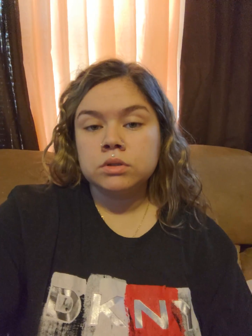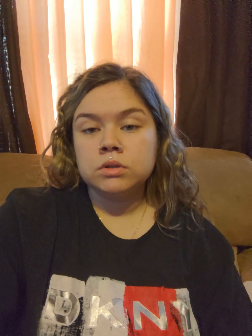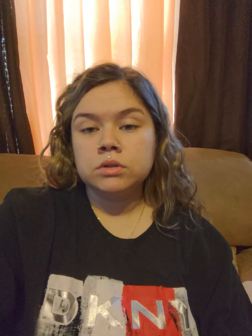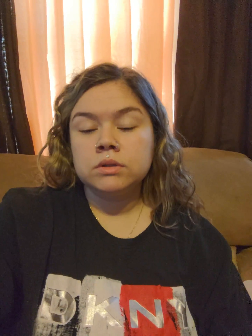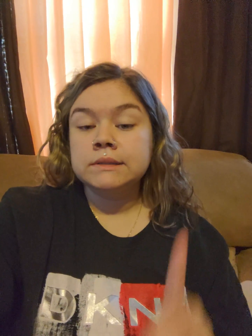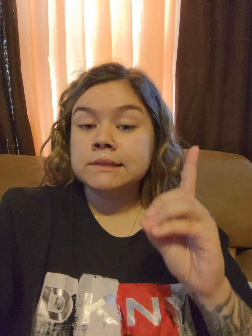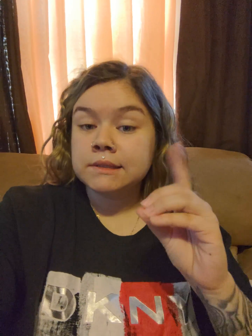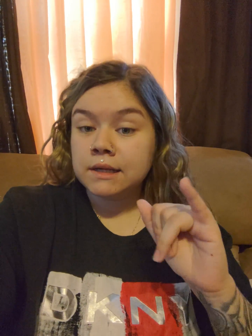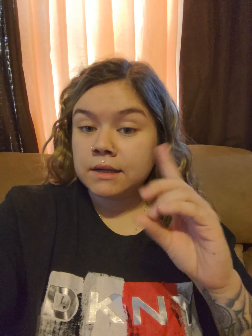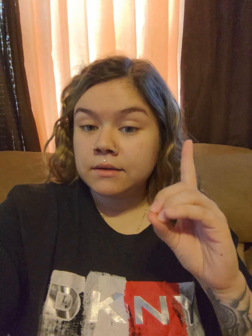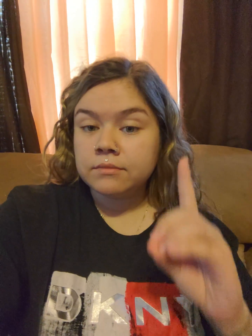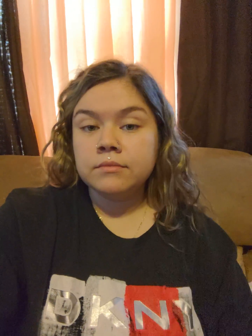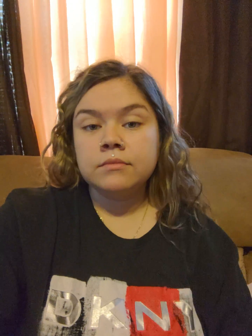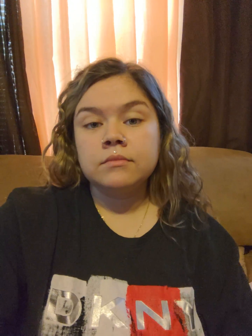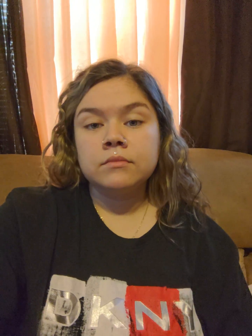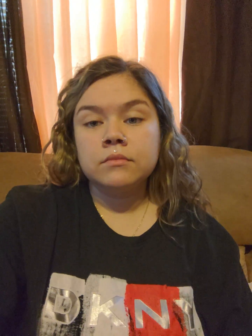did